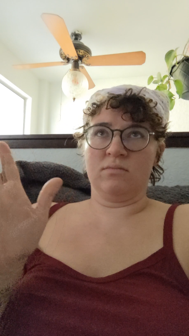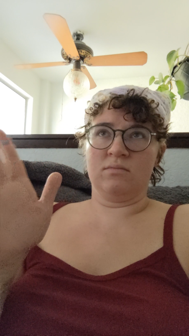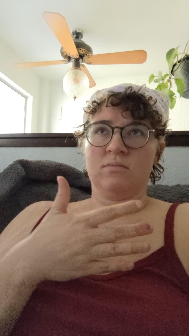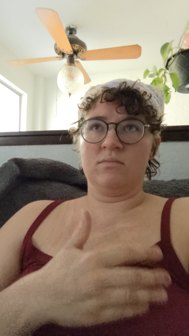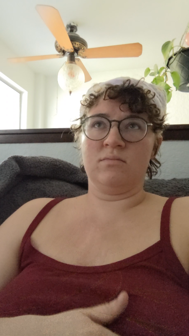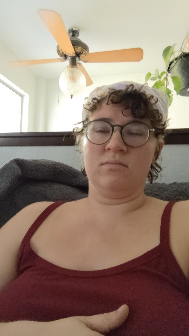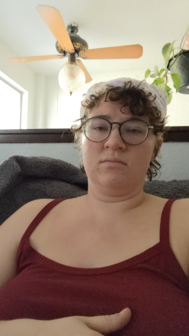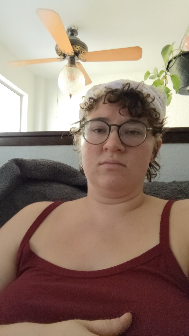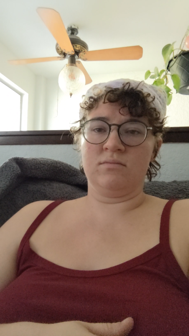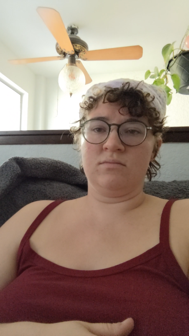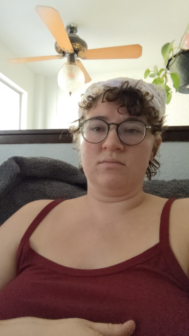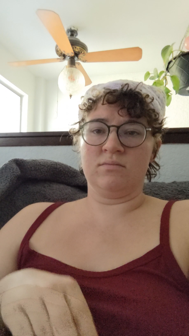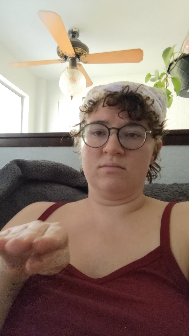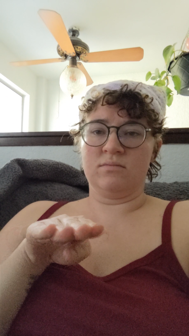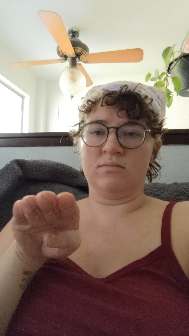boots